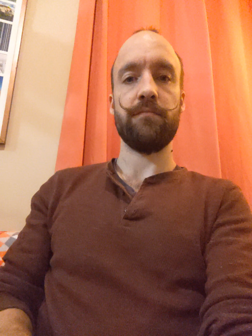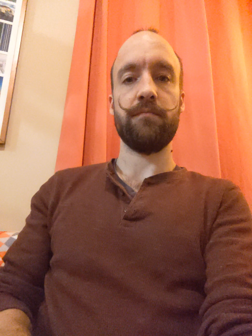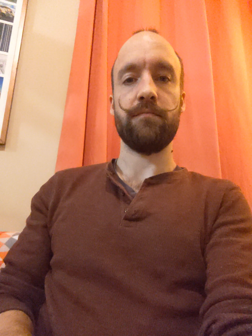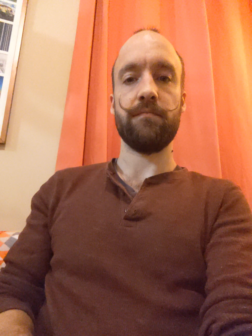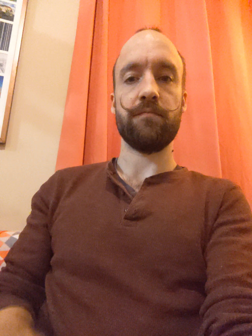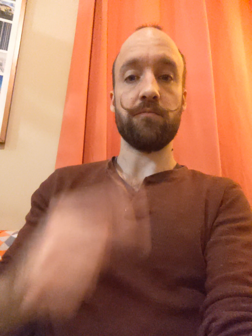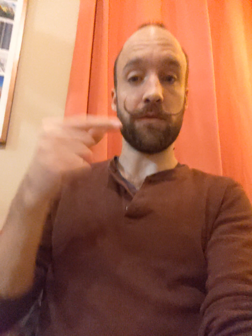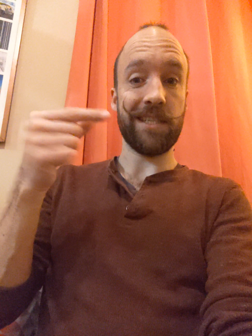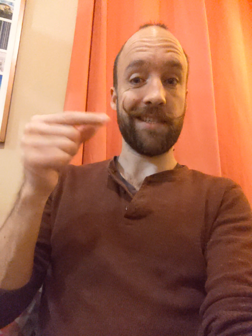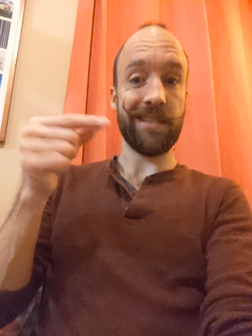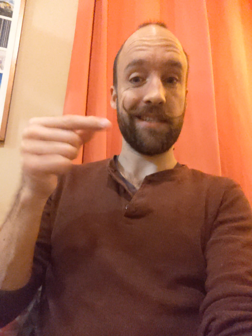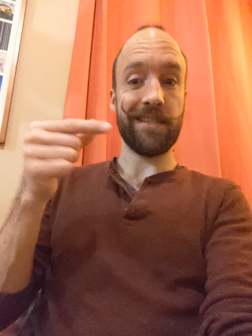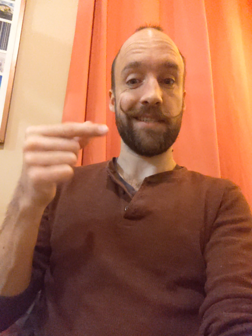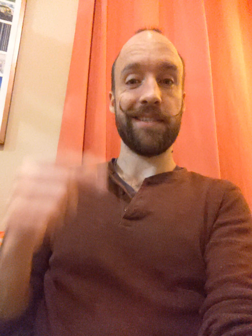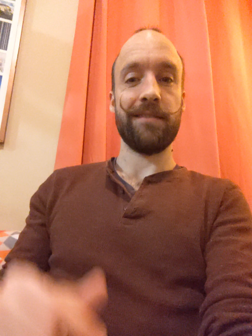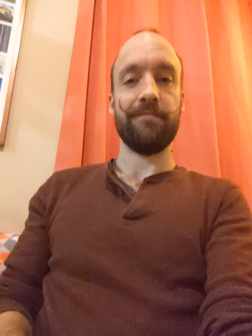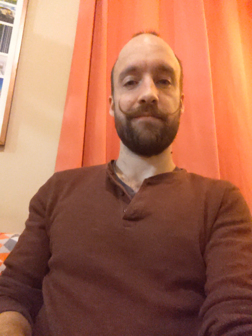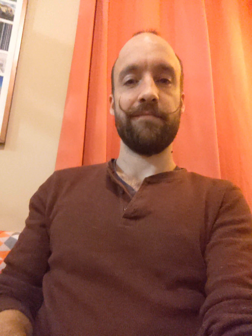green